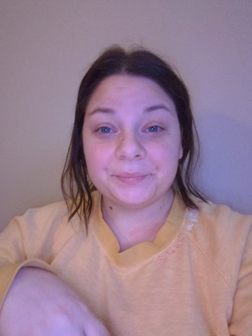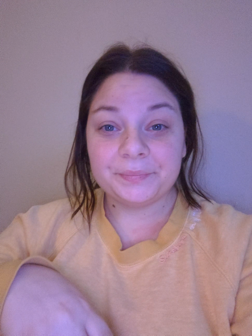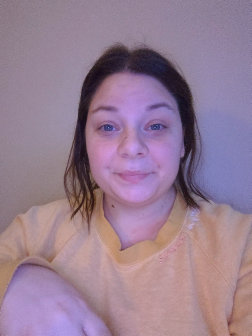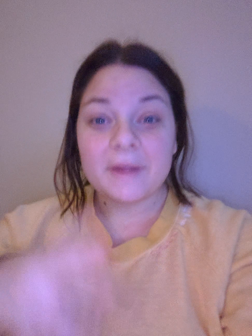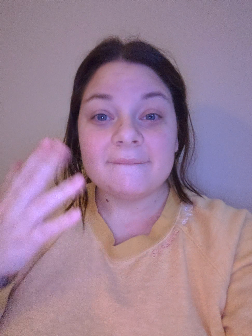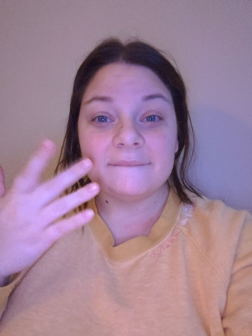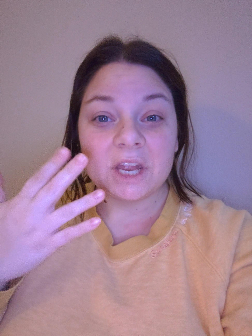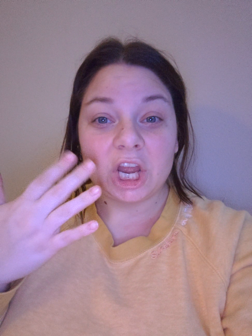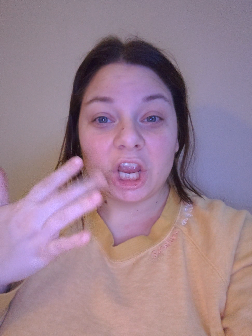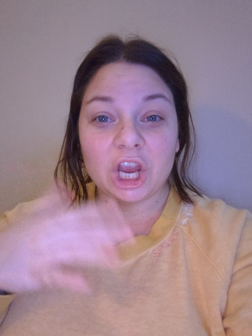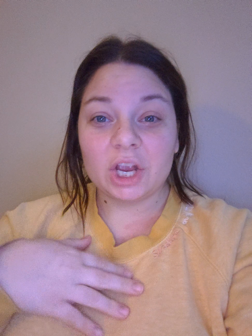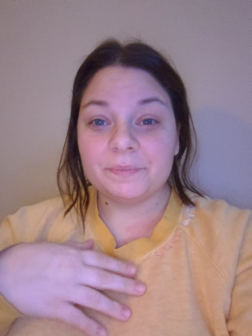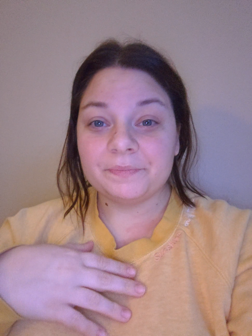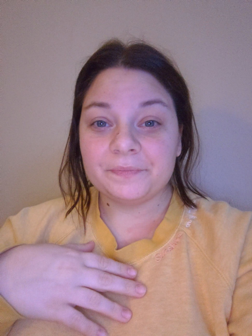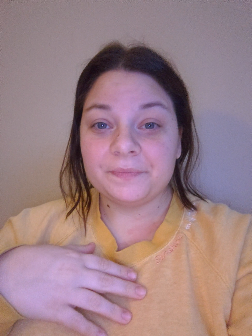finger